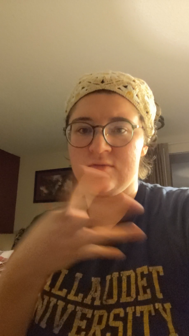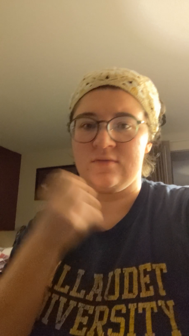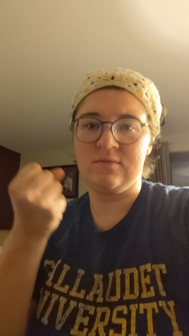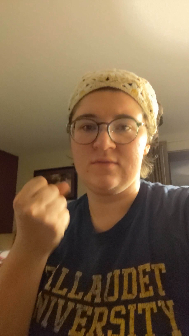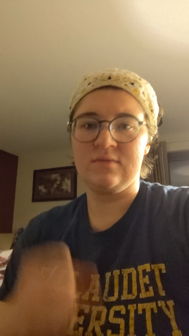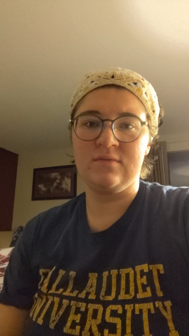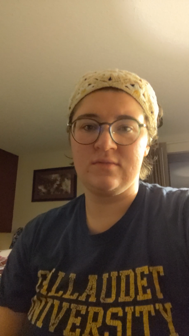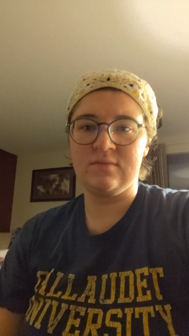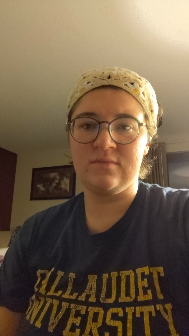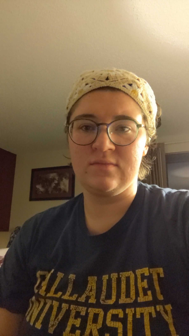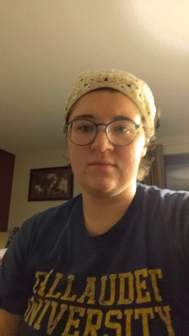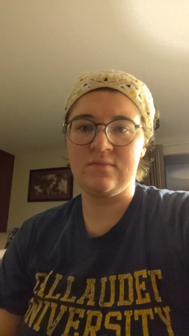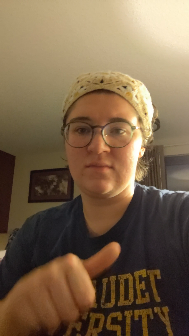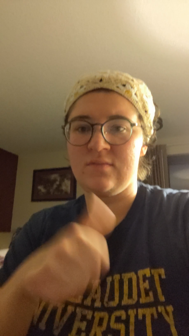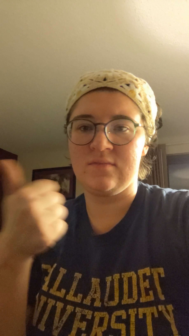other